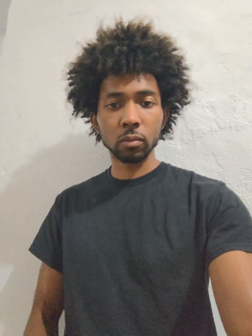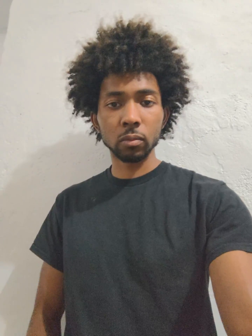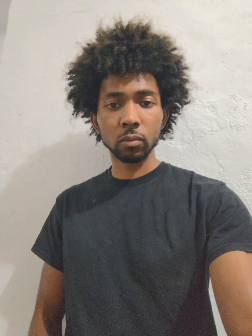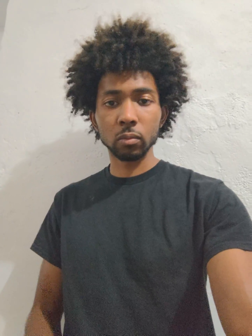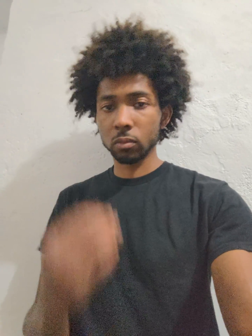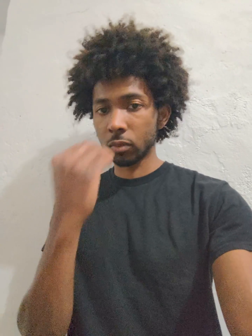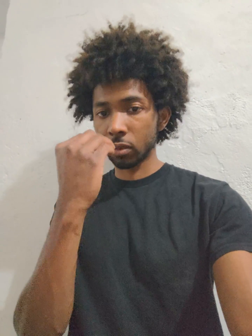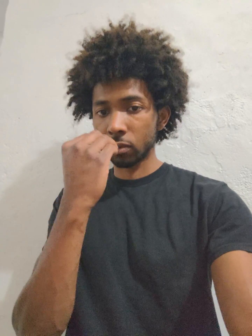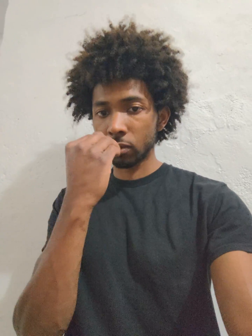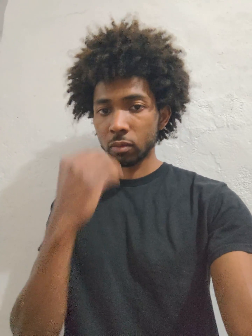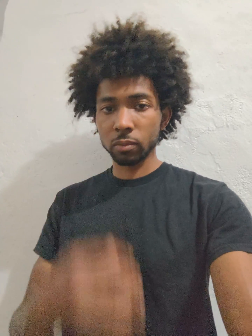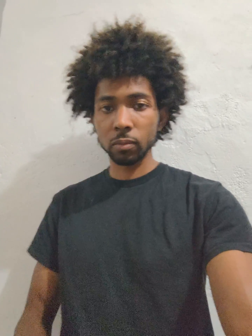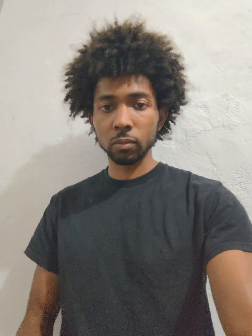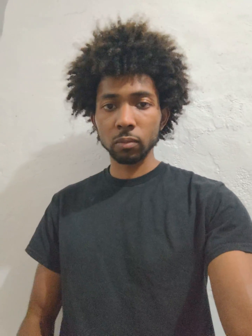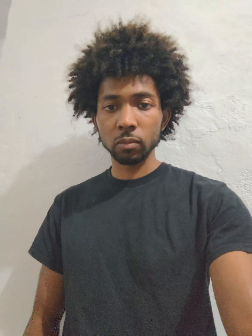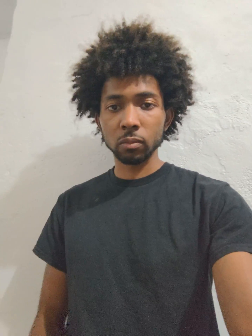eat